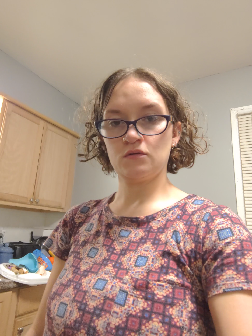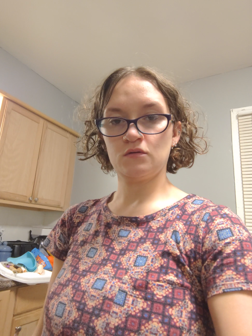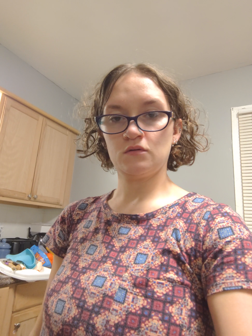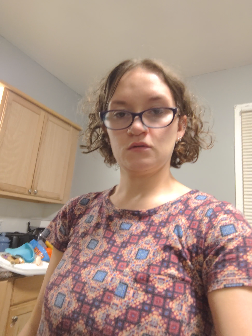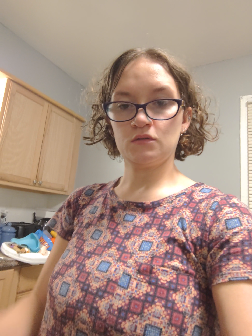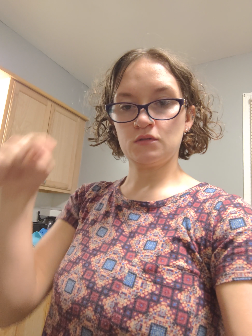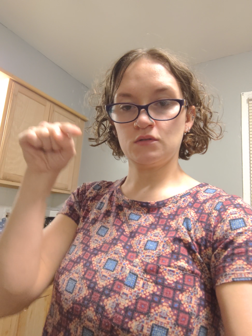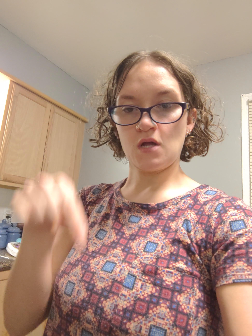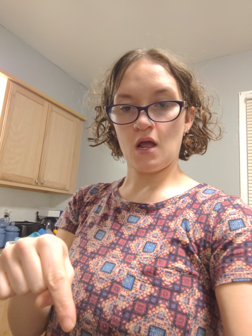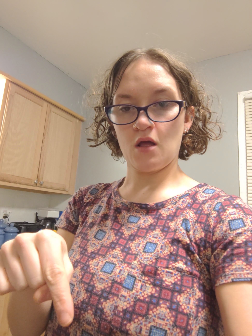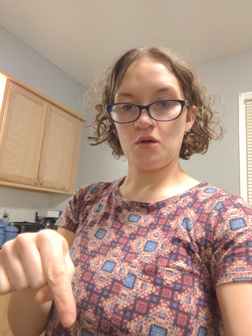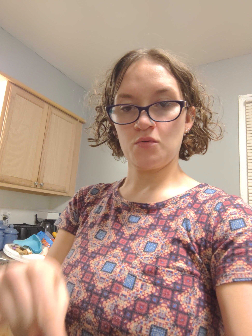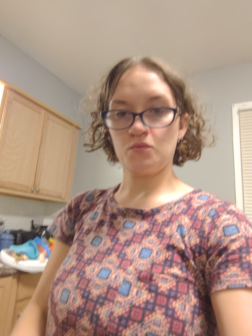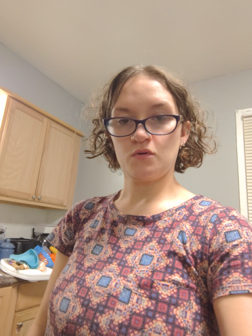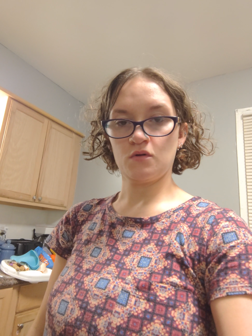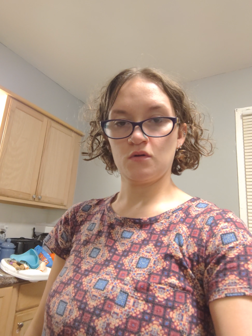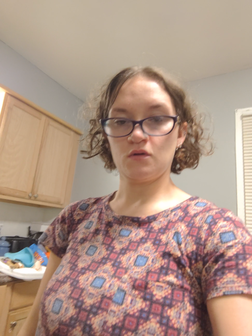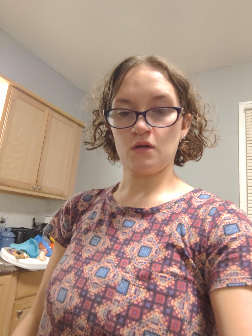down